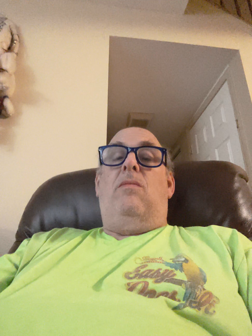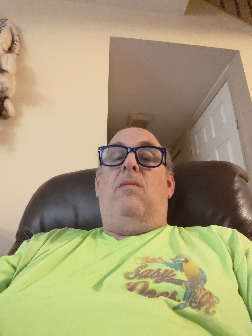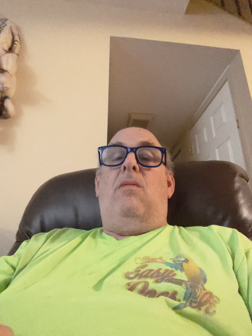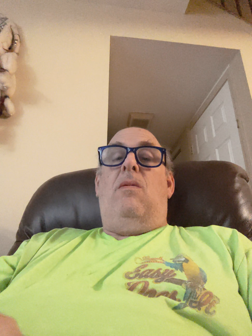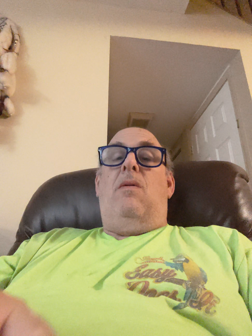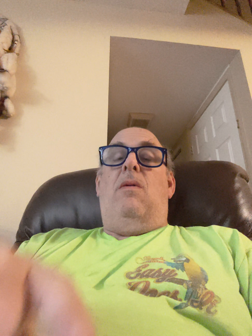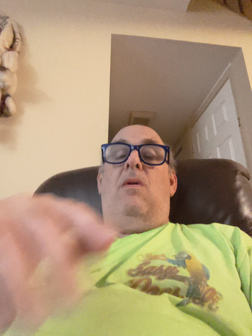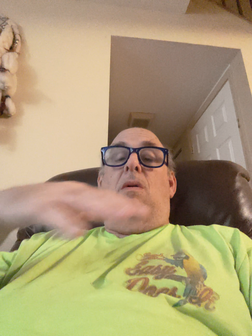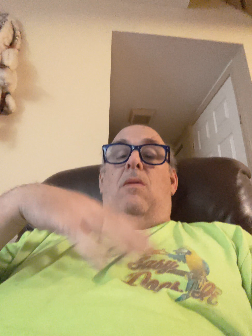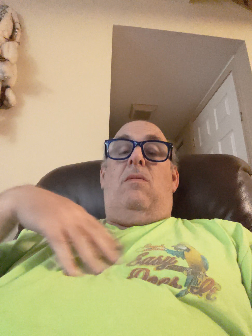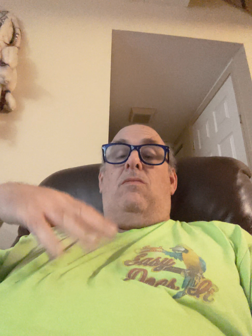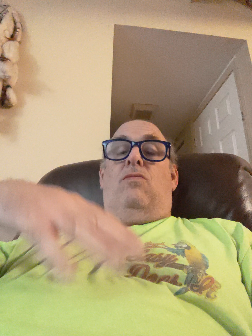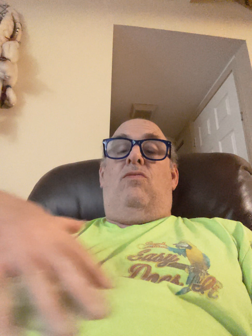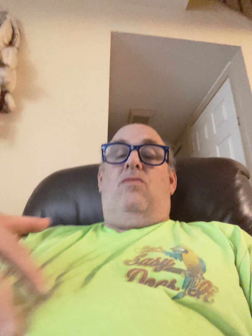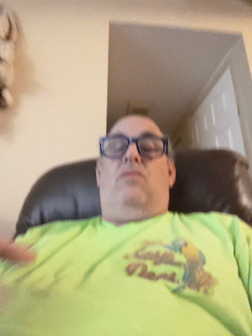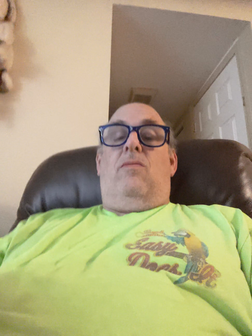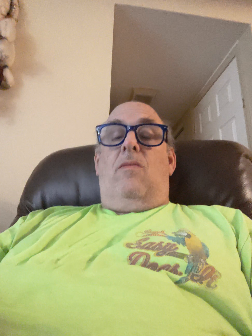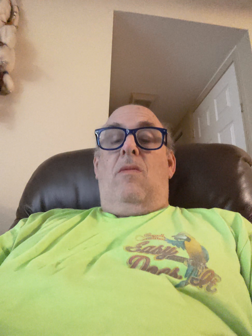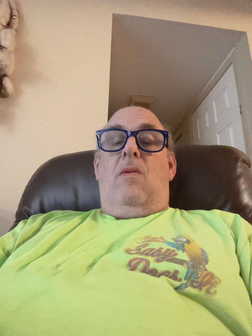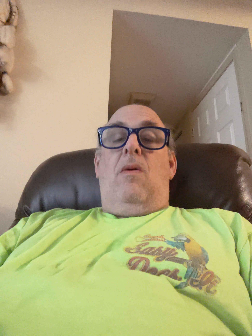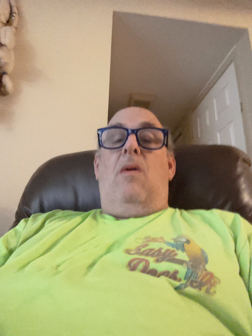zebra